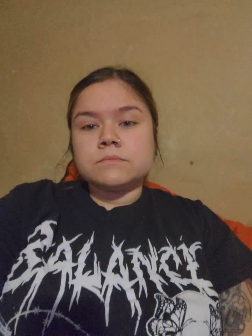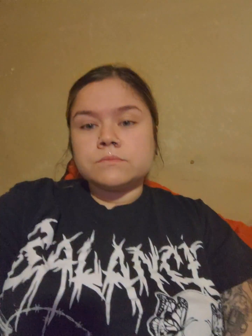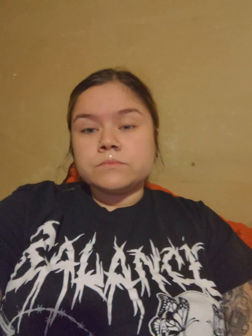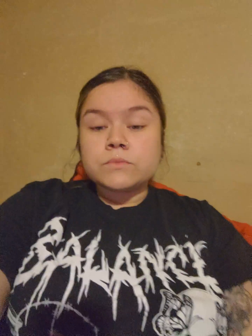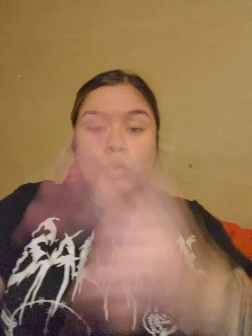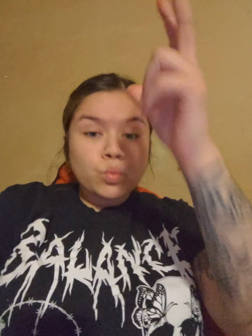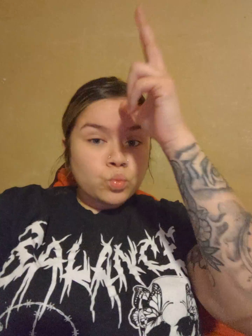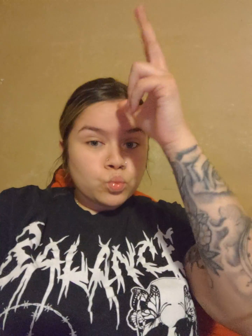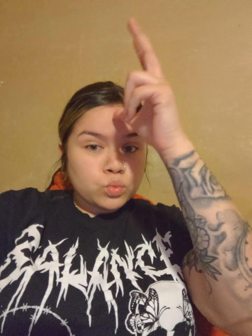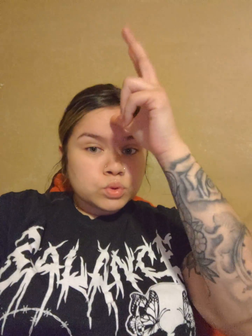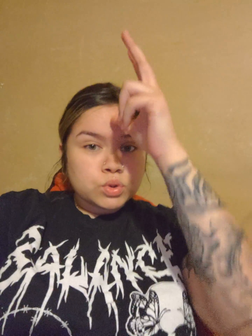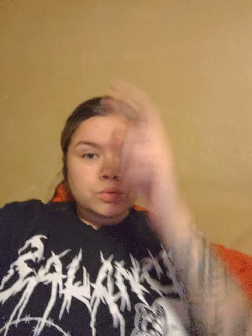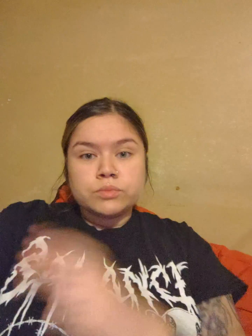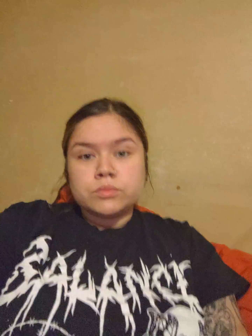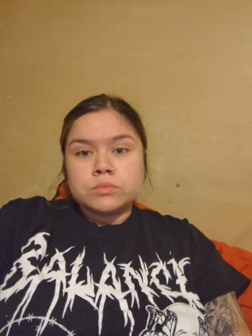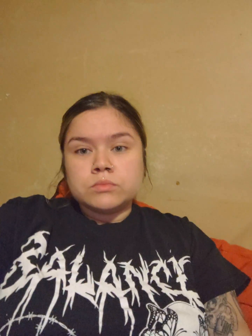rooster